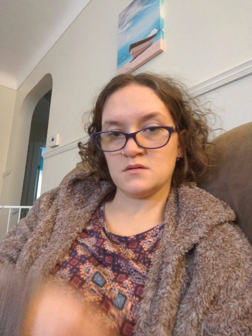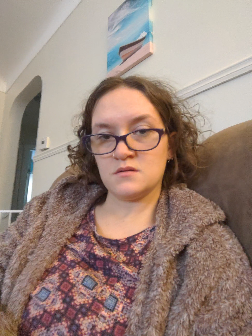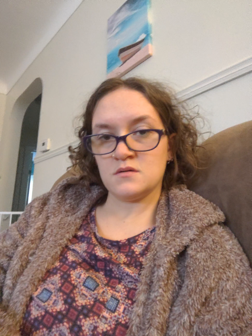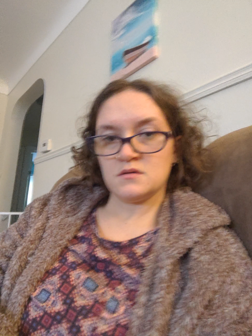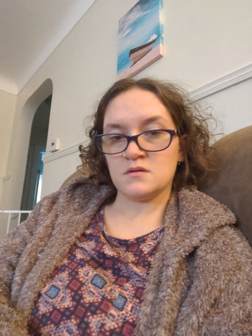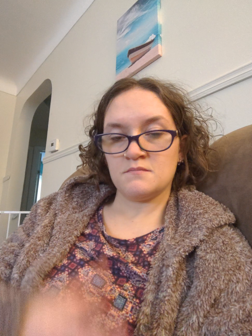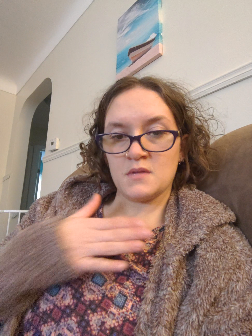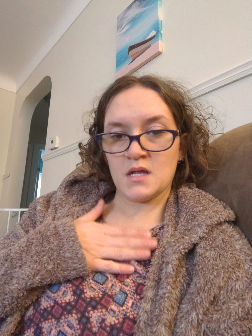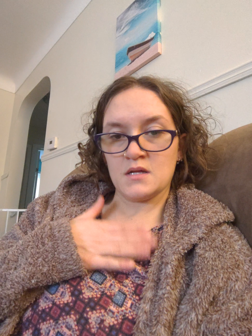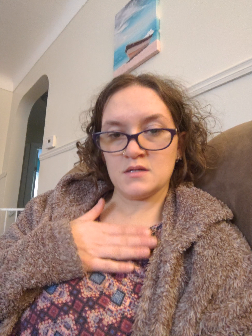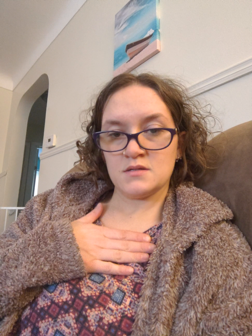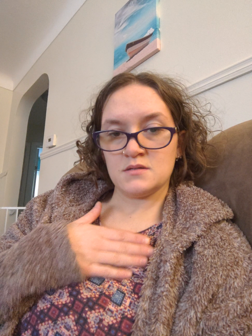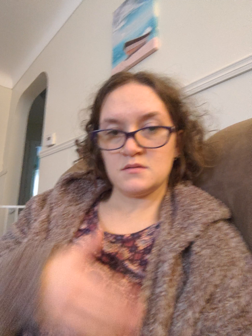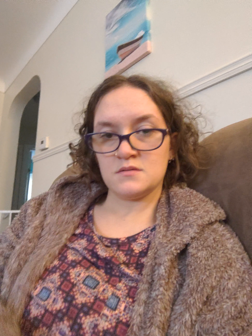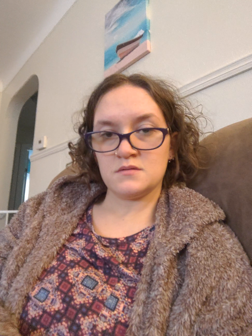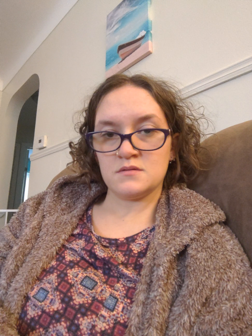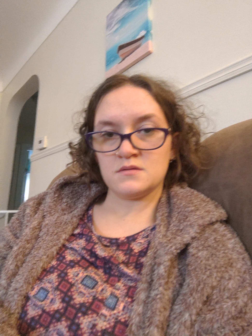my